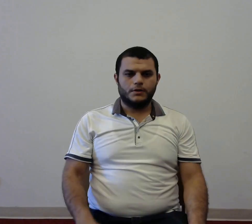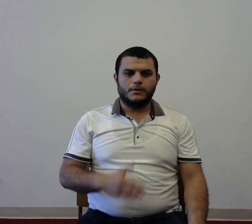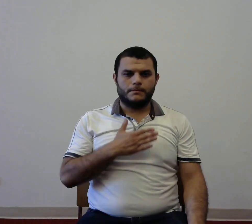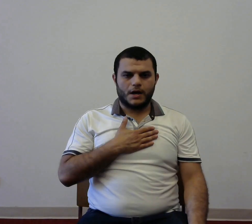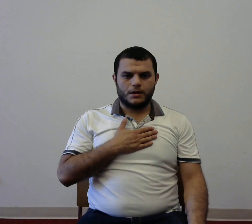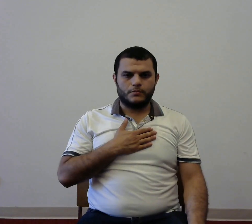mən